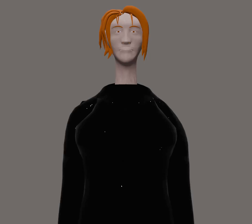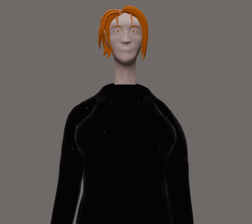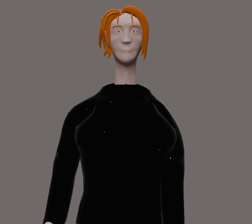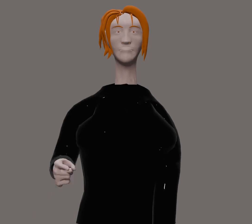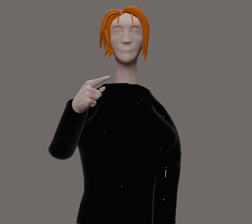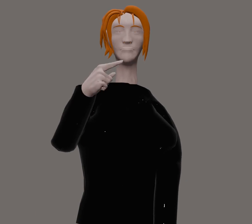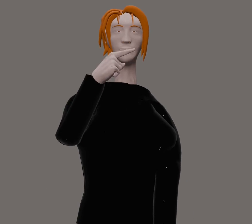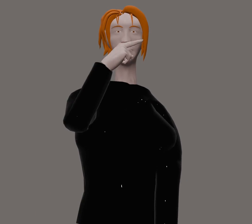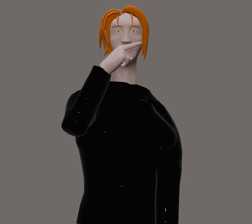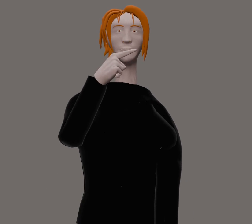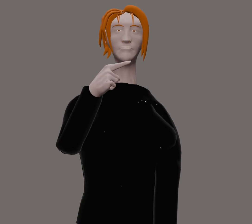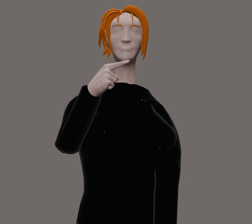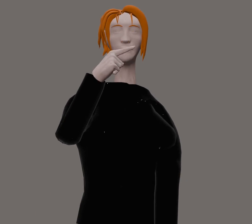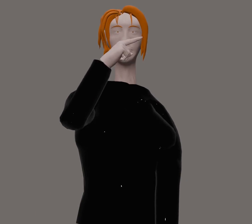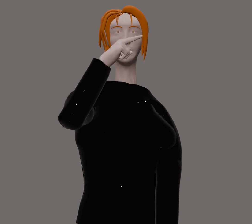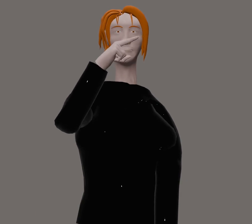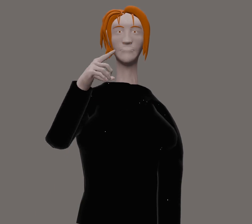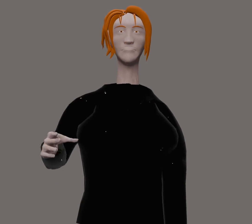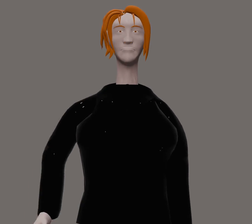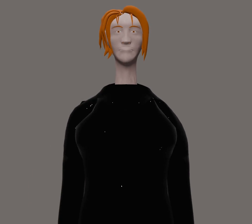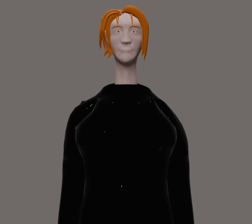Binge Drink